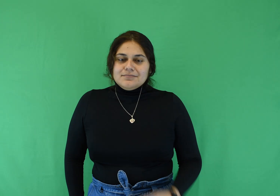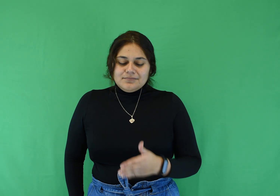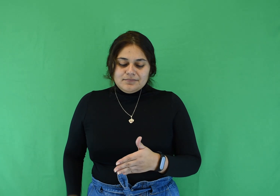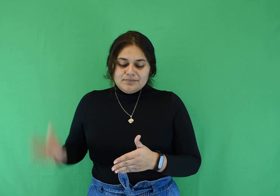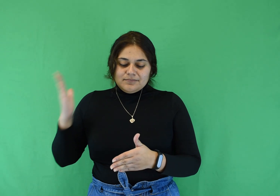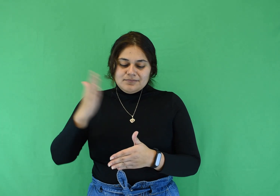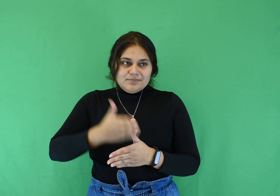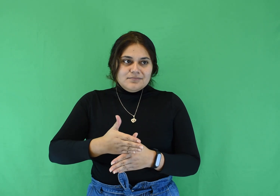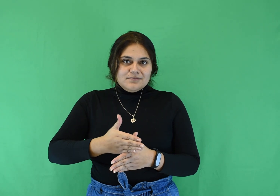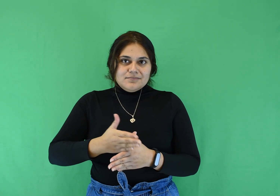ir